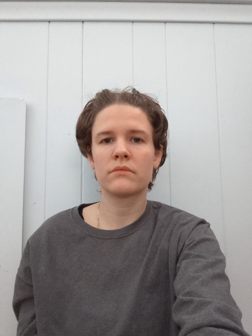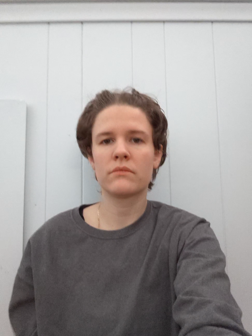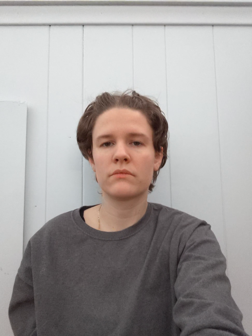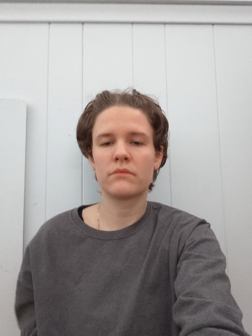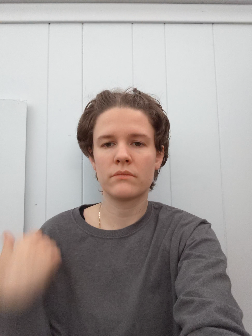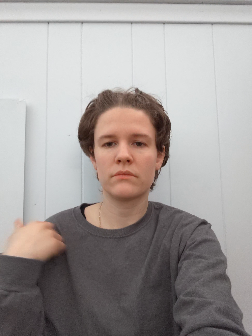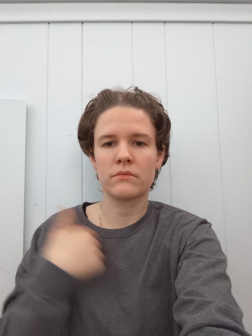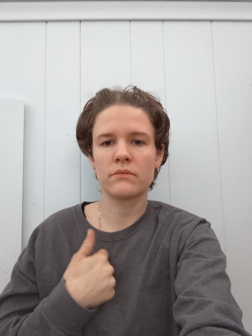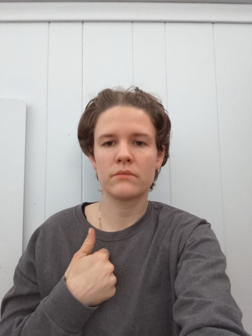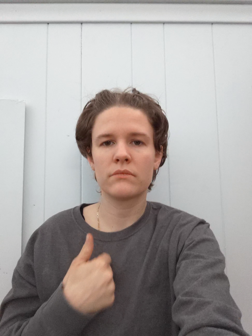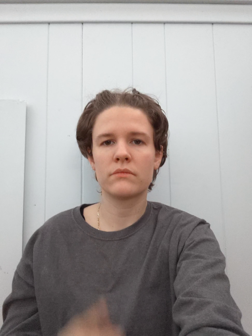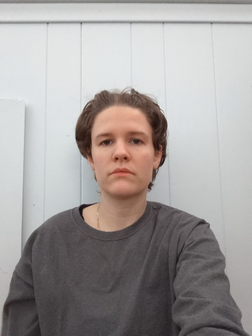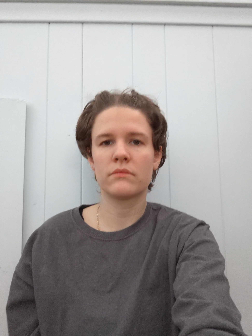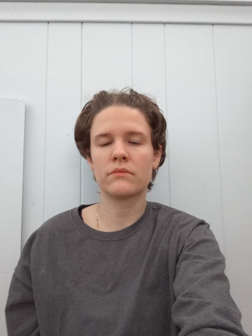jacket